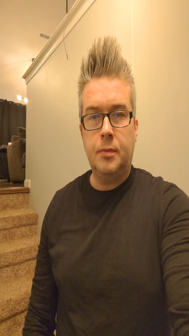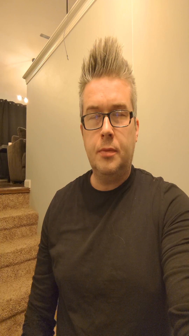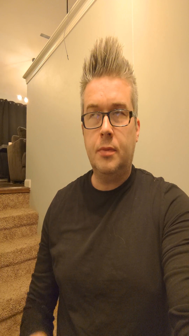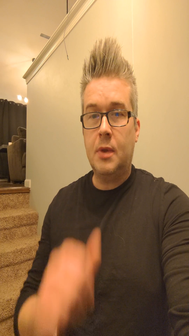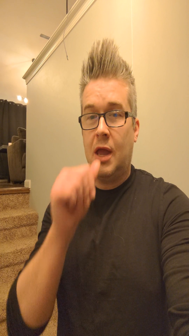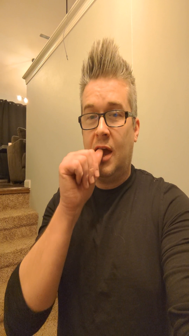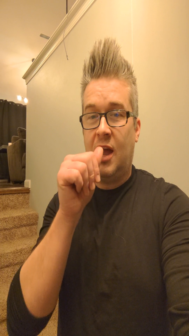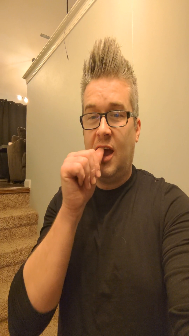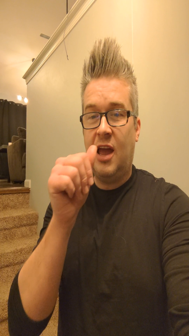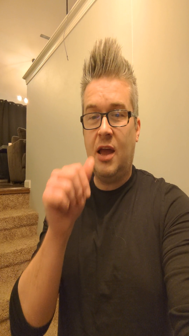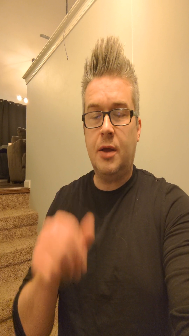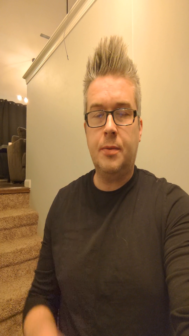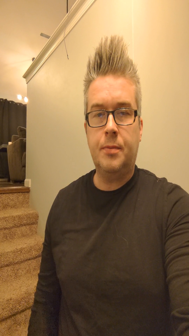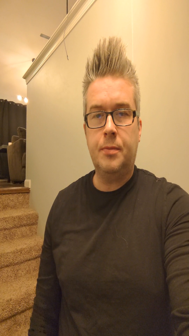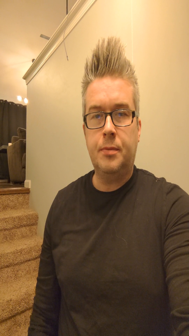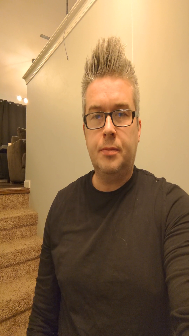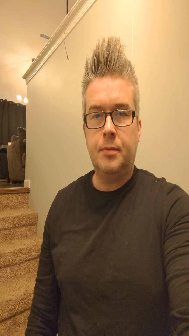nuts